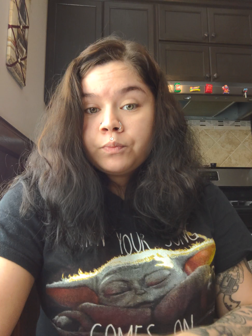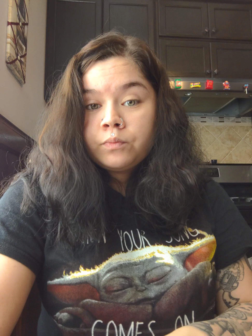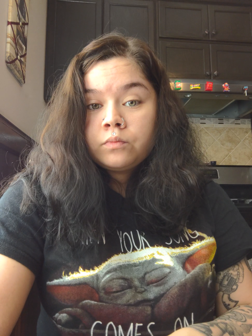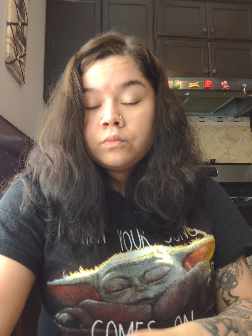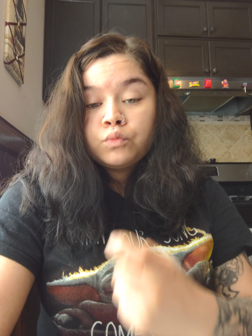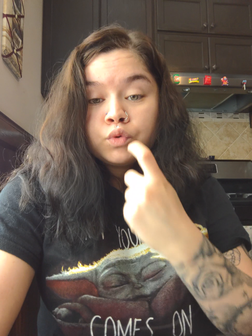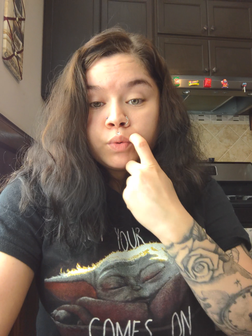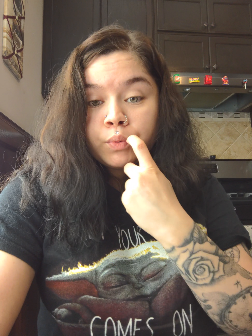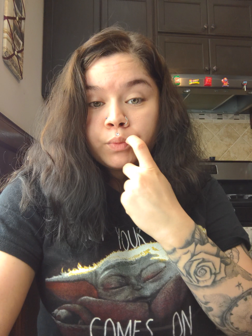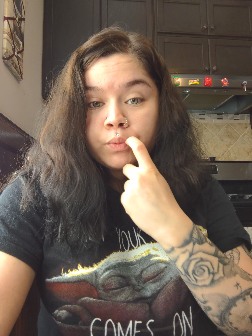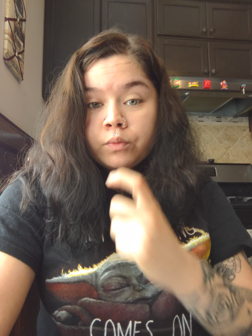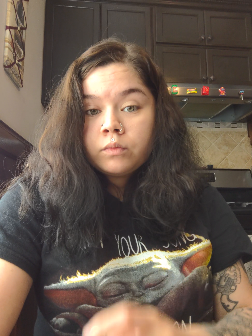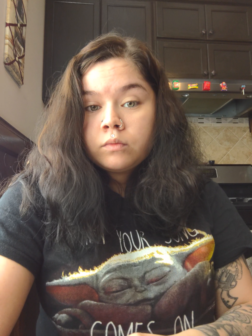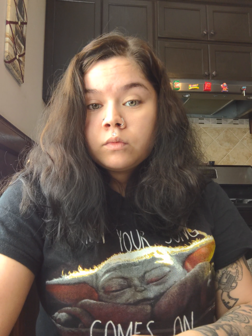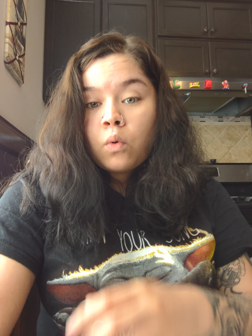tooth